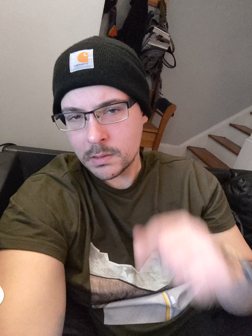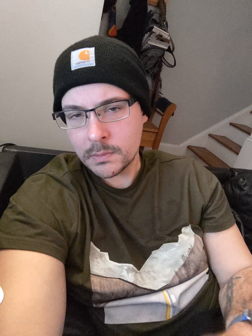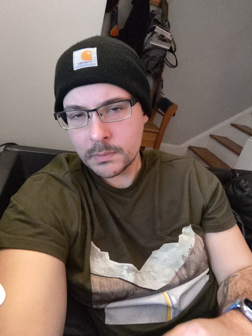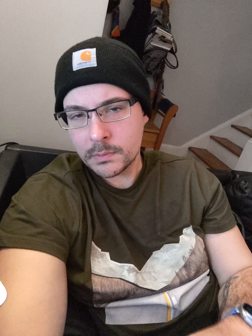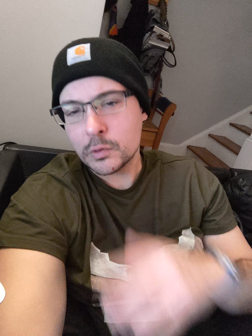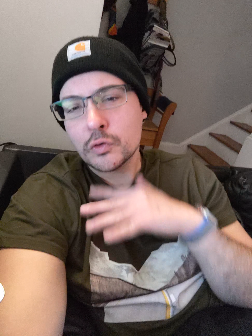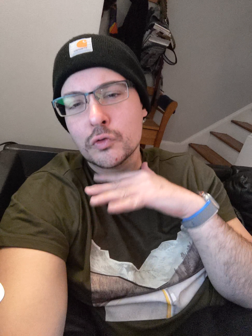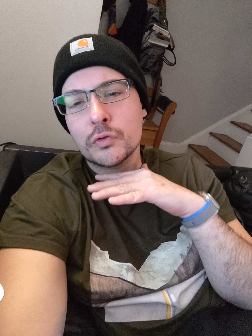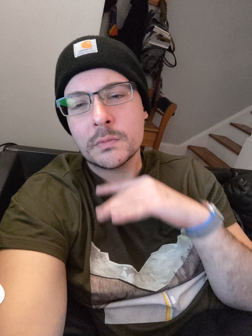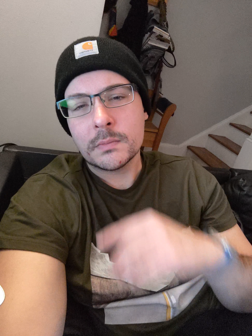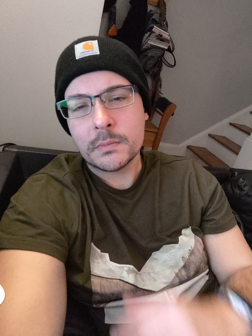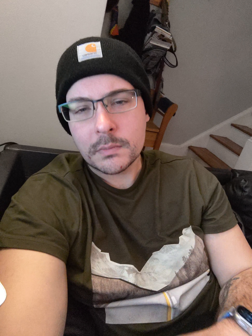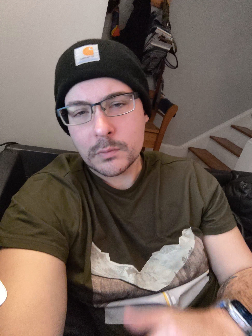dirty